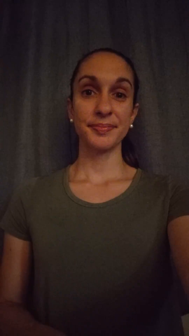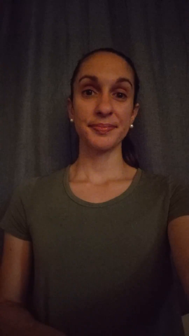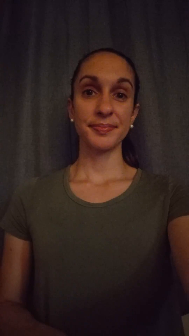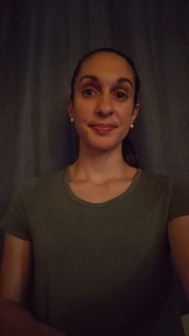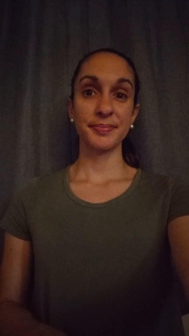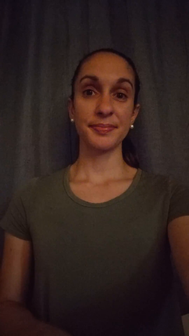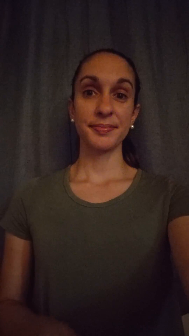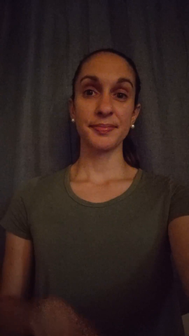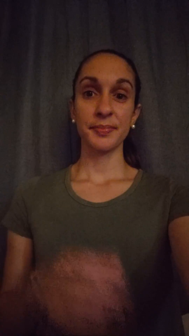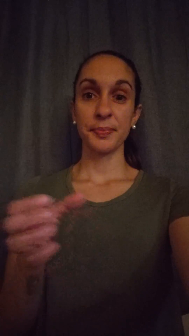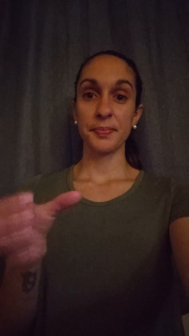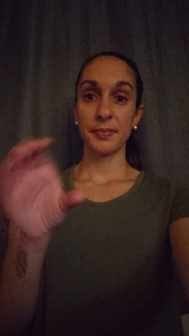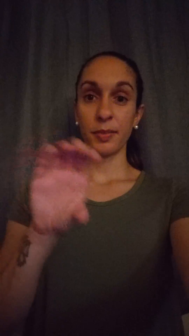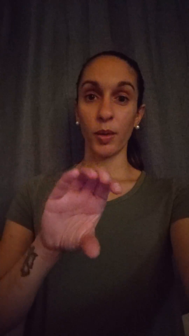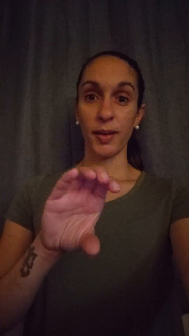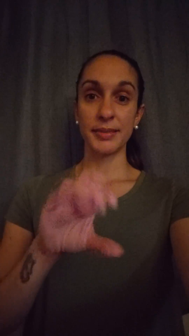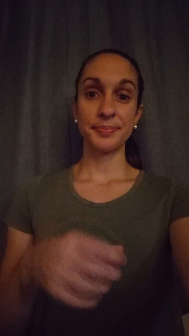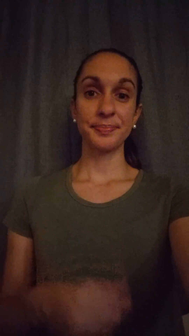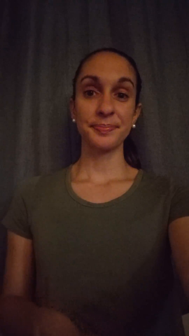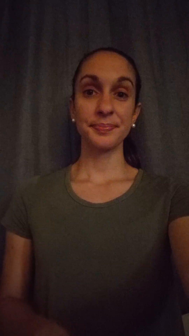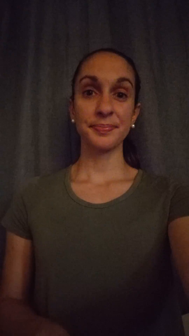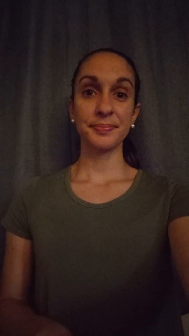pour